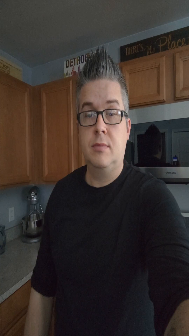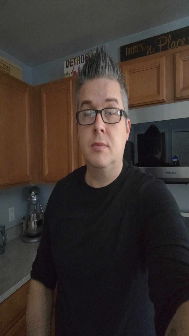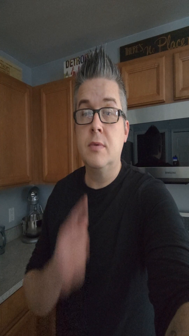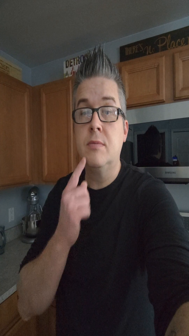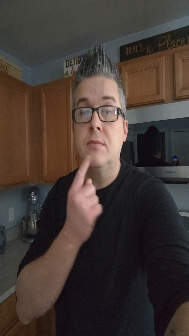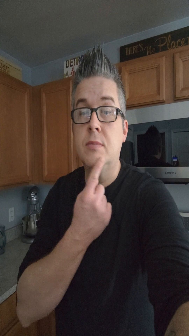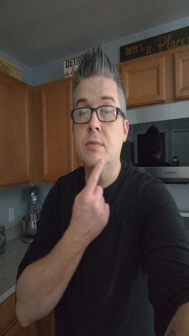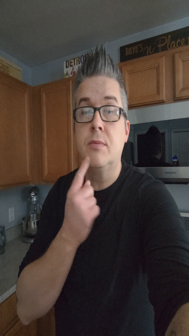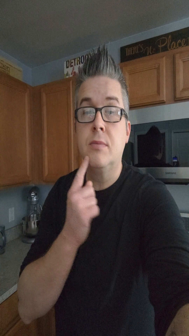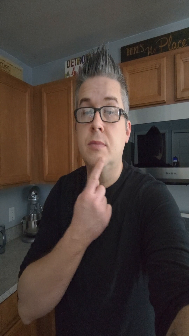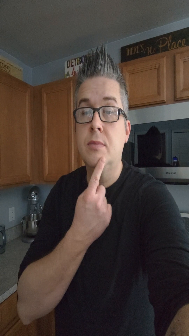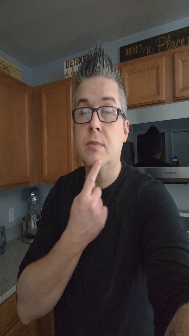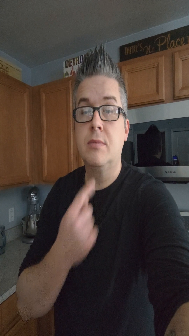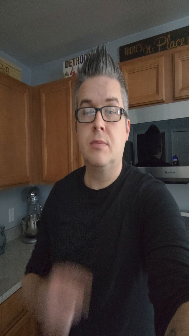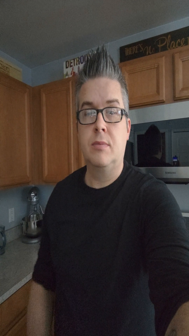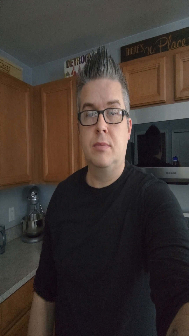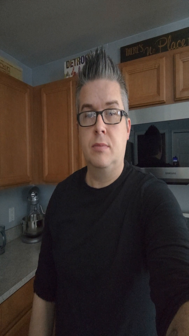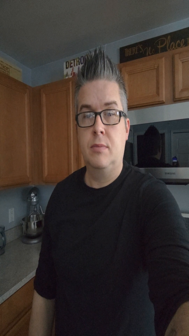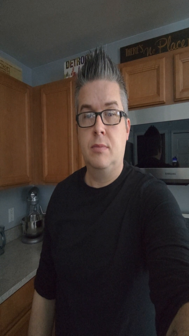chin